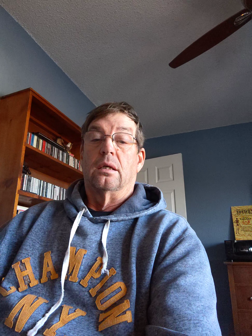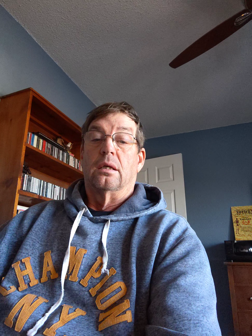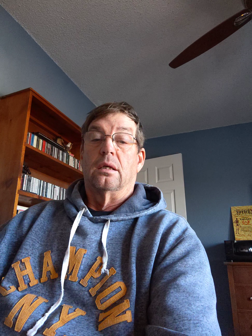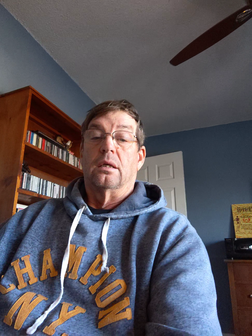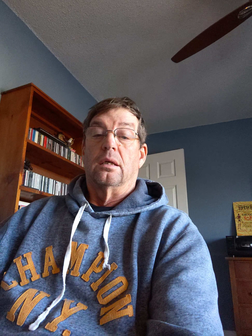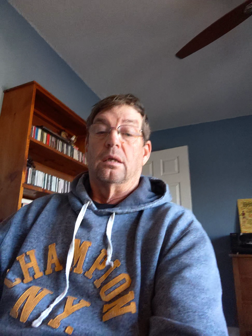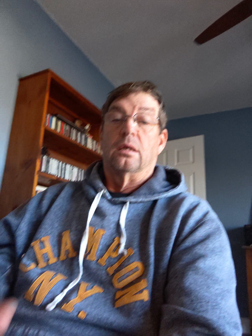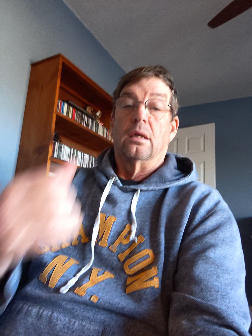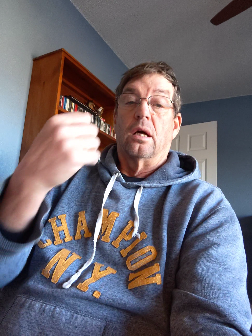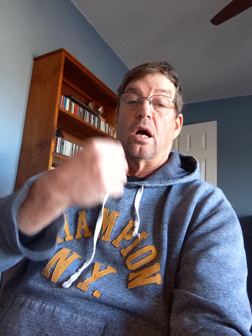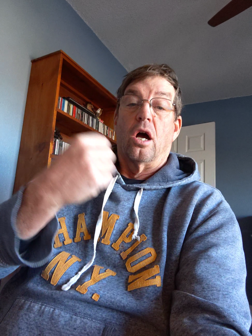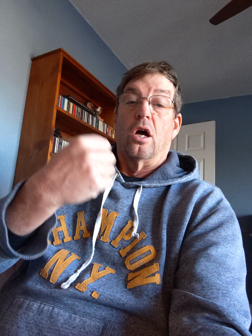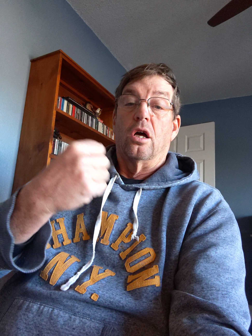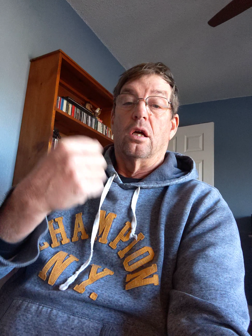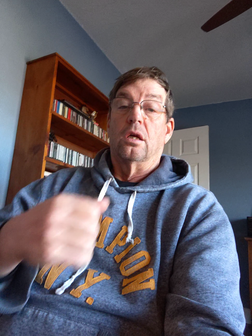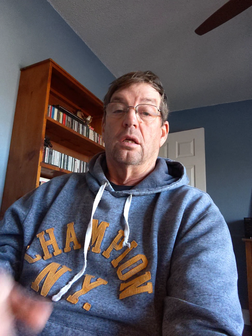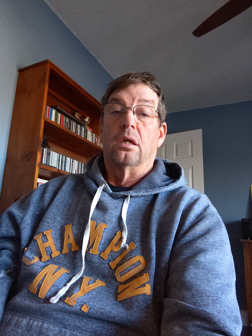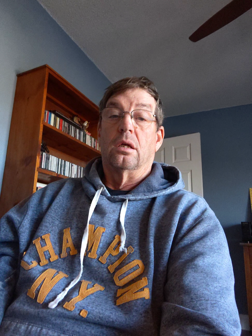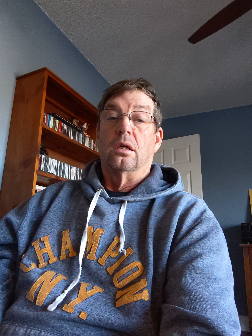car